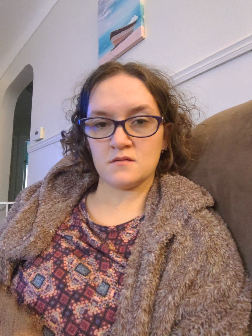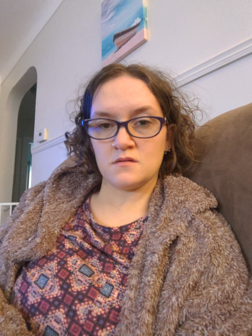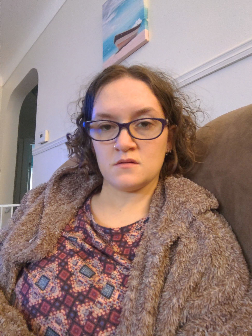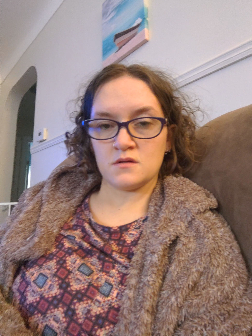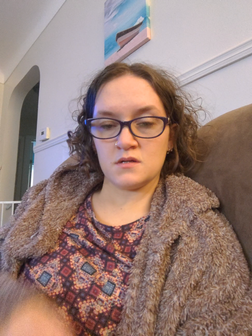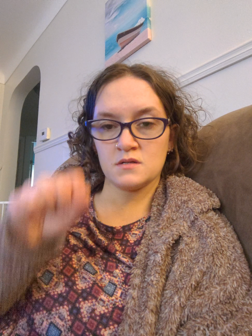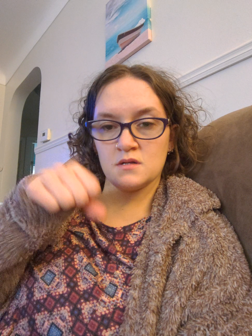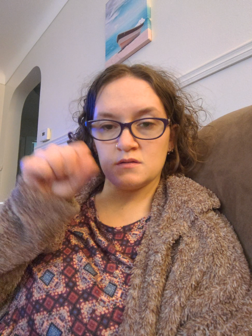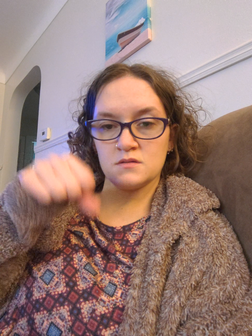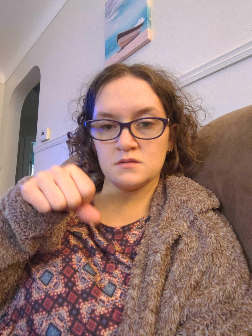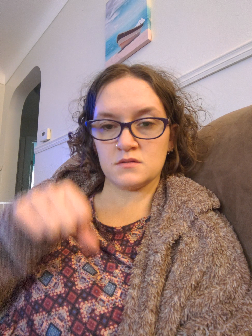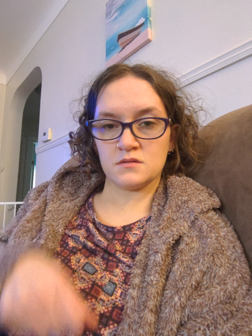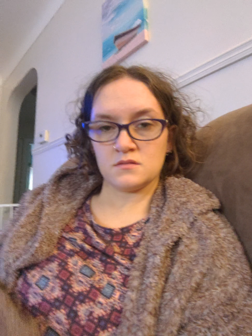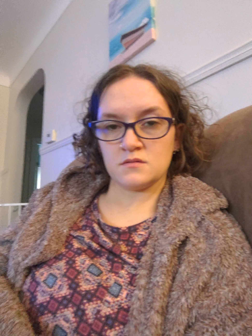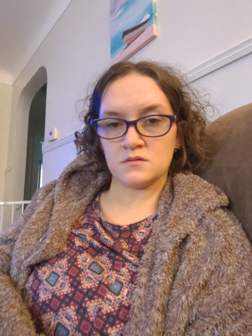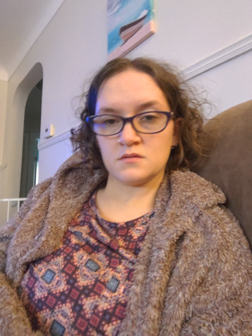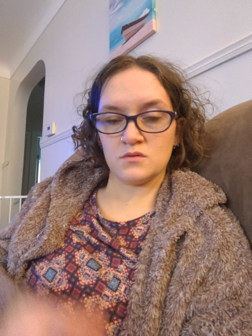yes